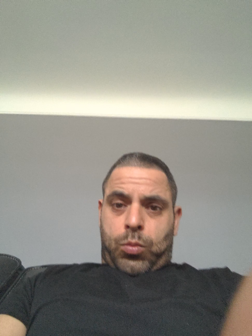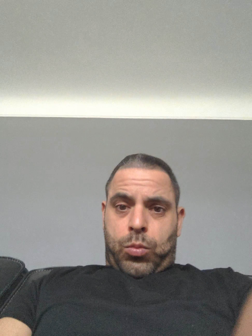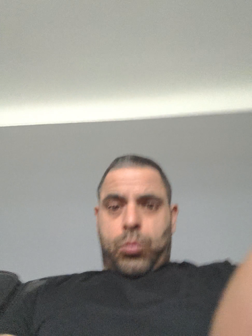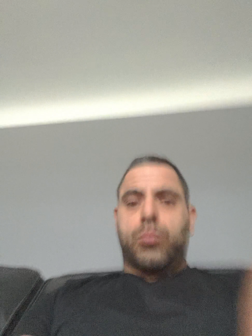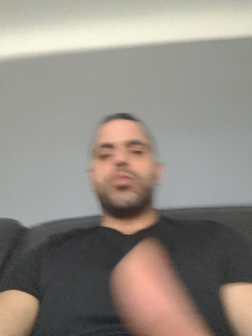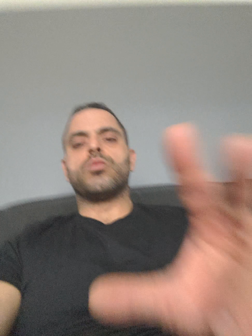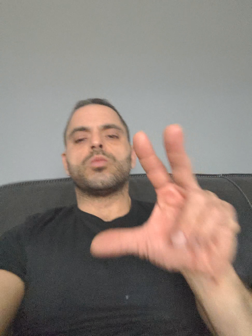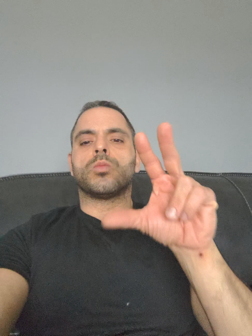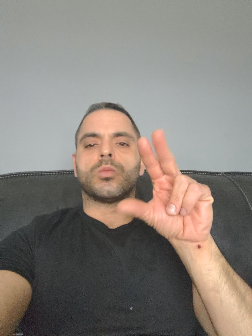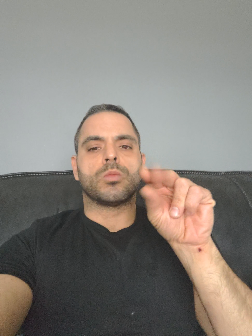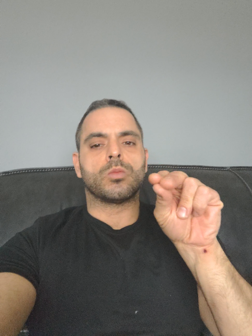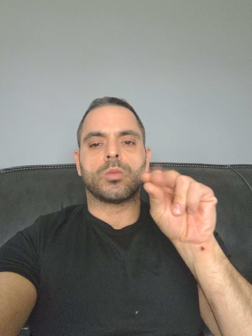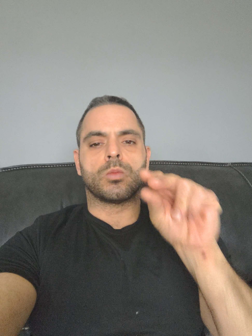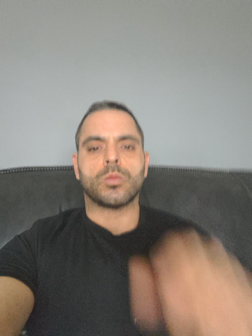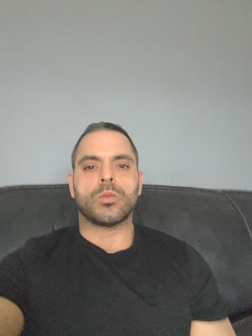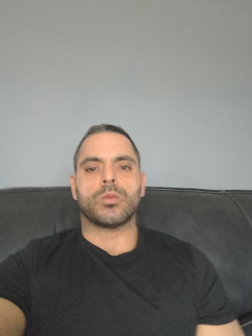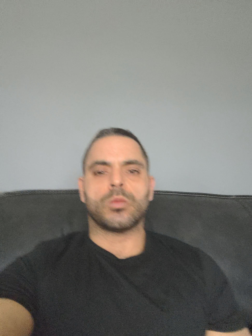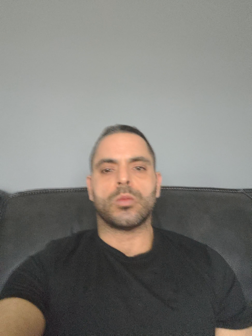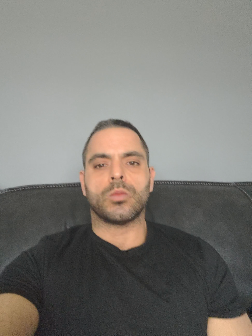no